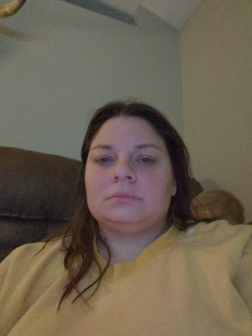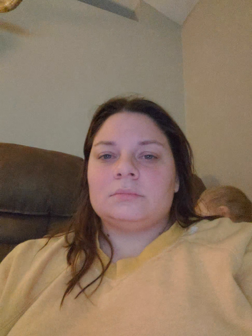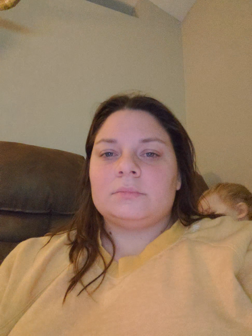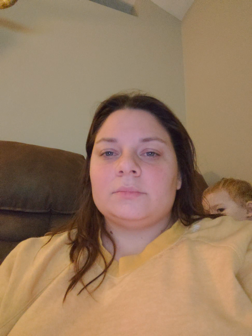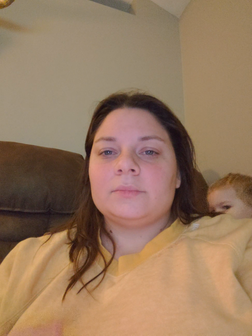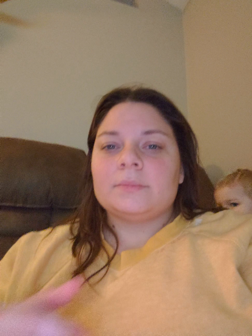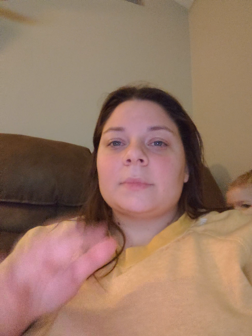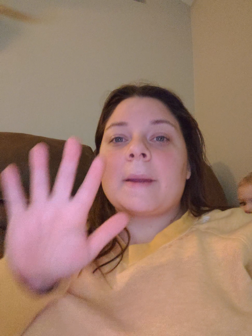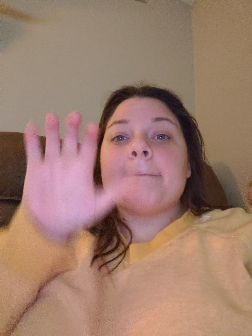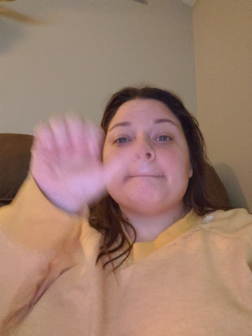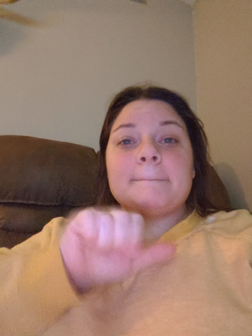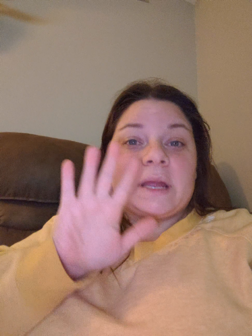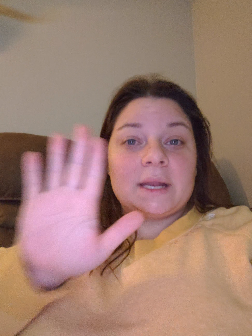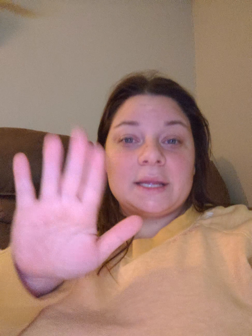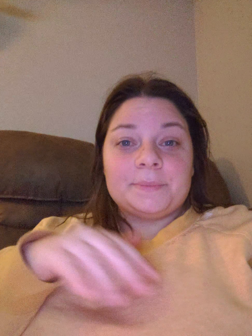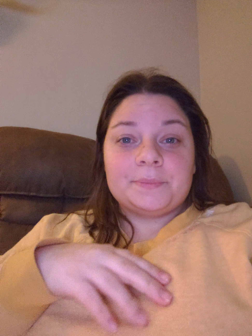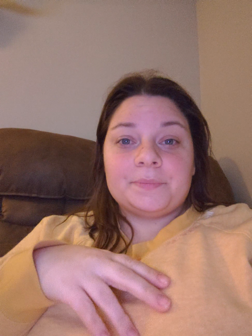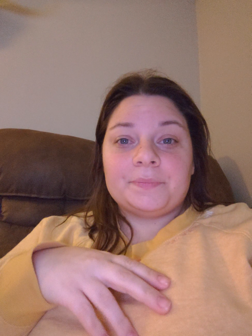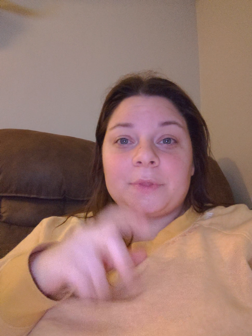mitten